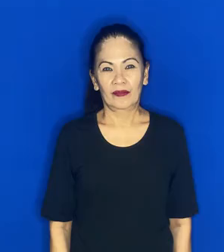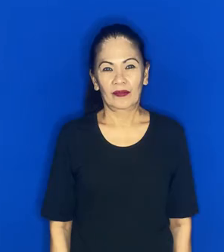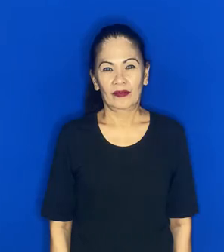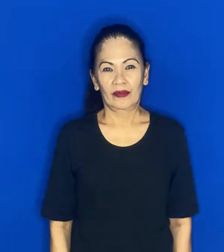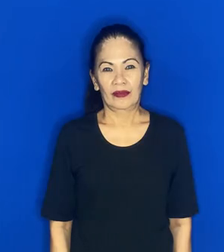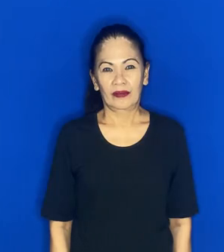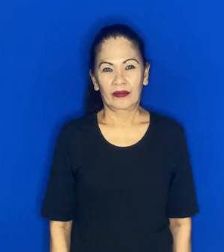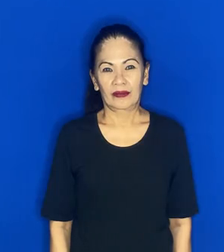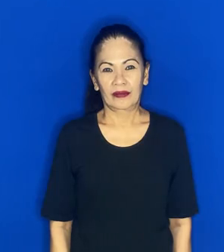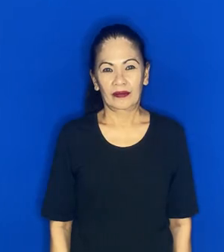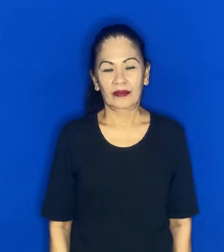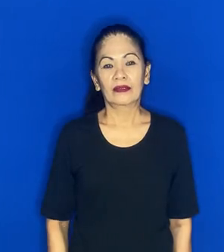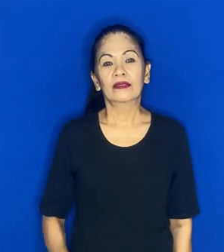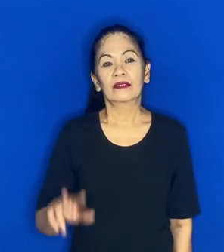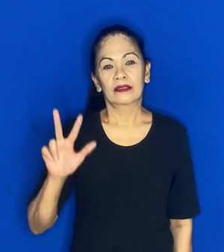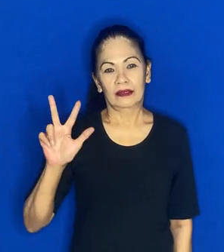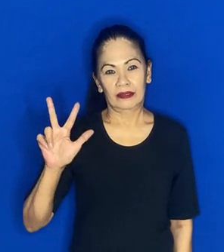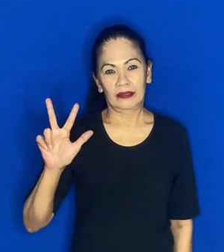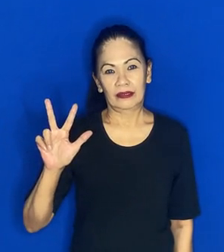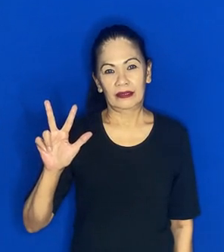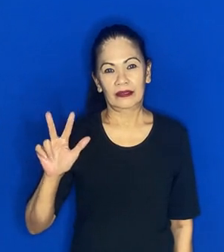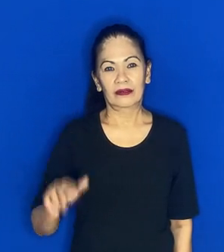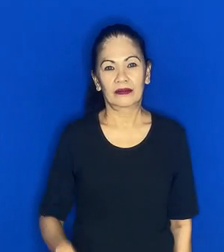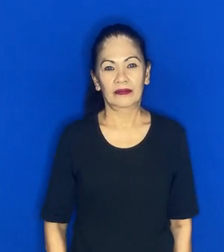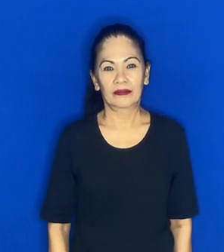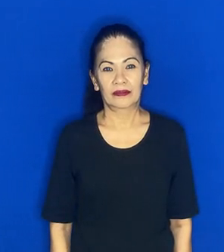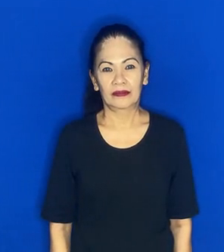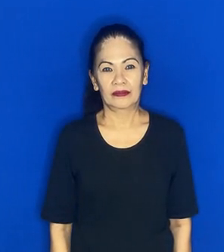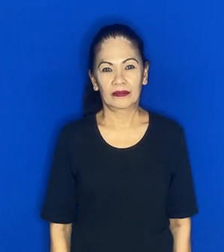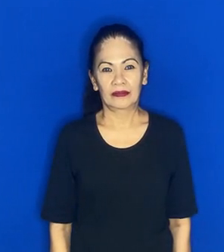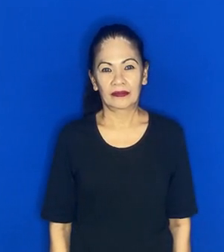three